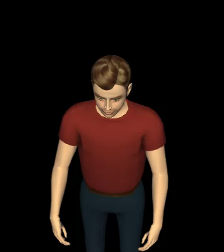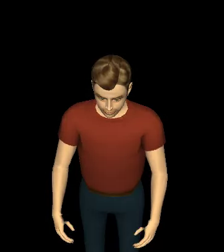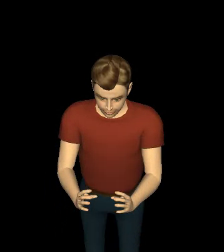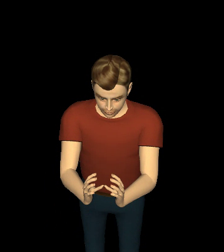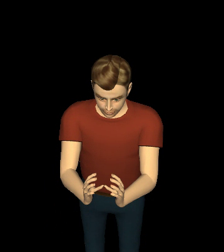أرض